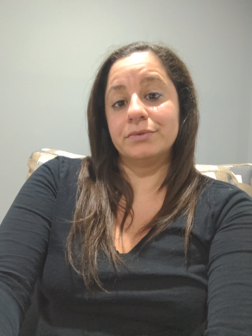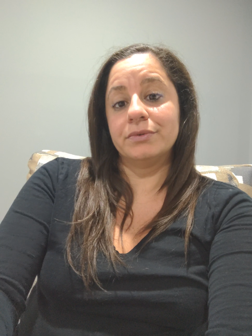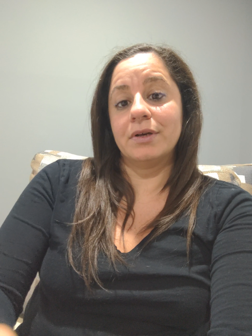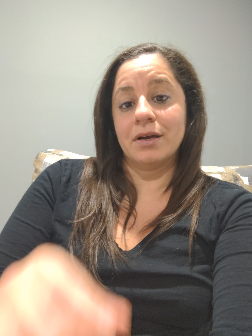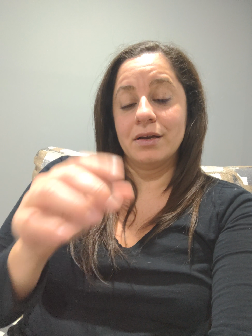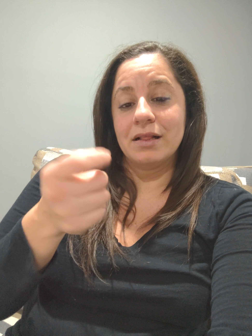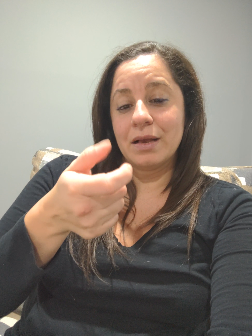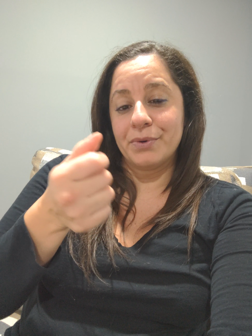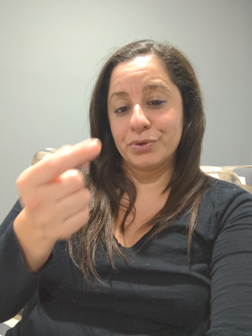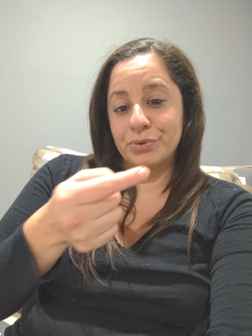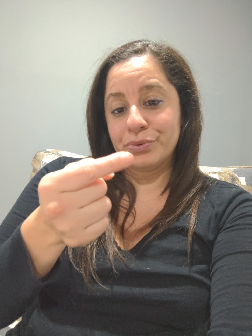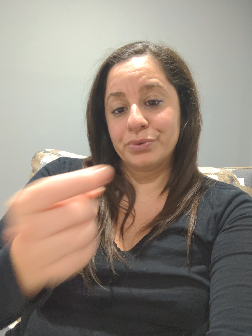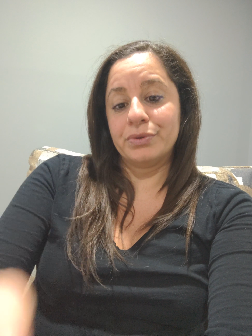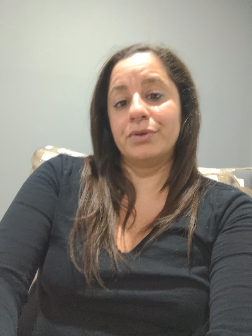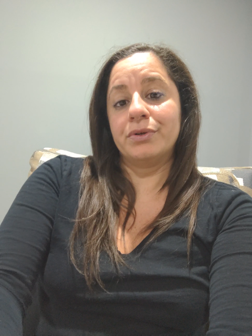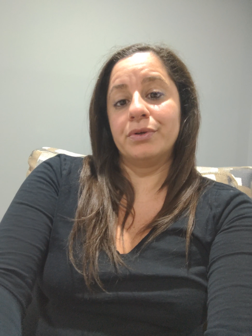owie